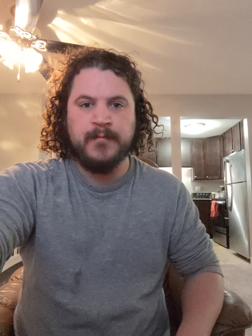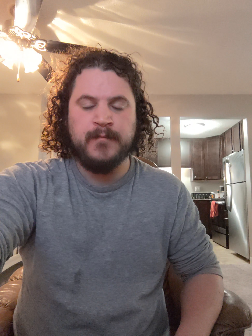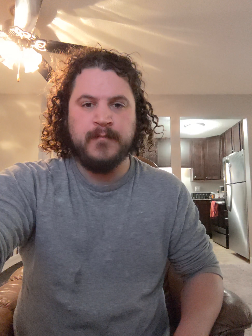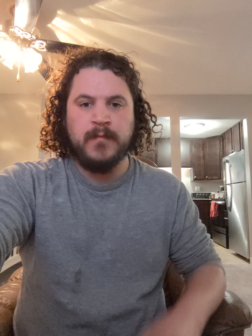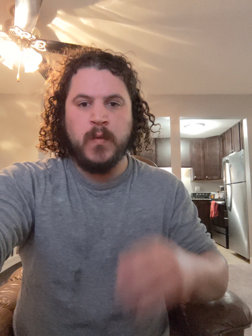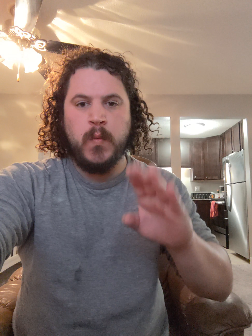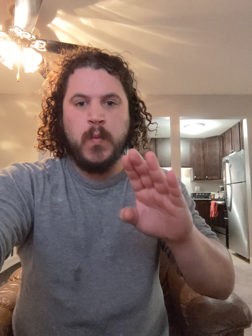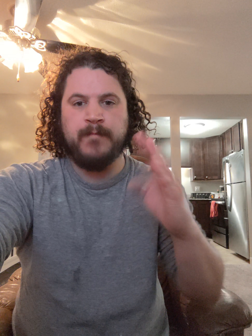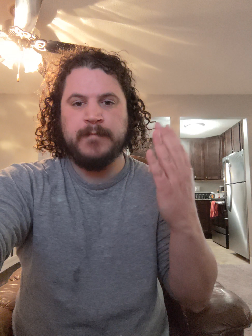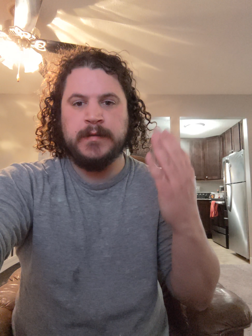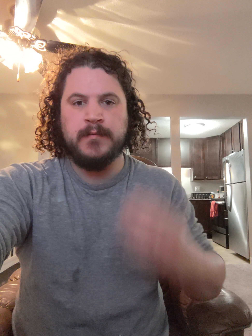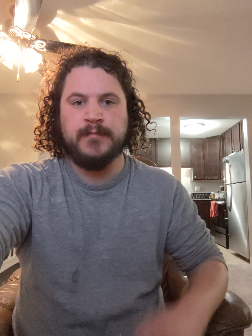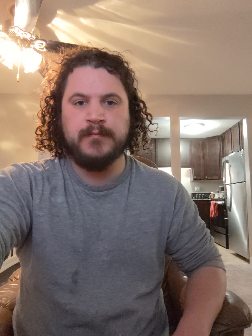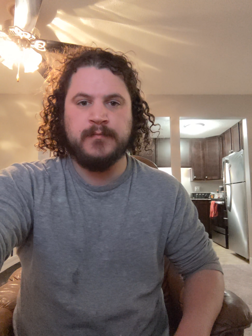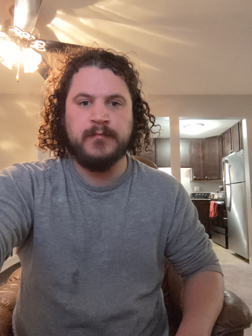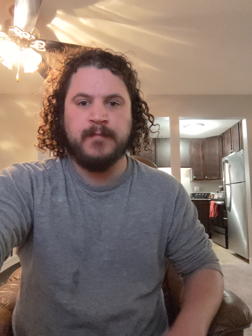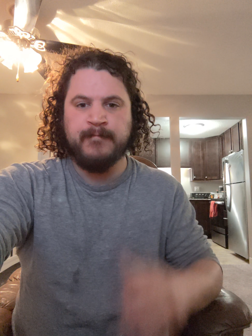open